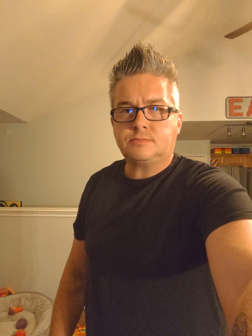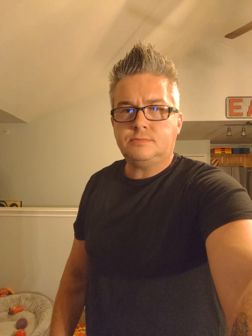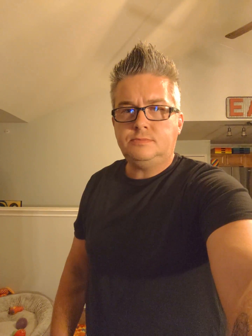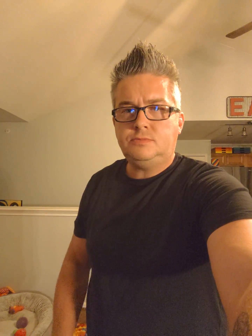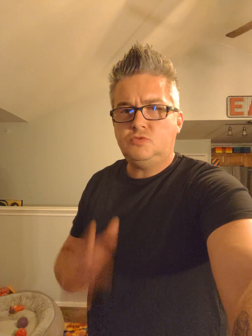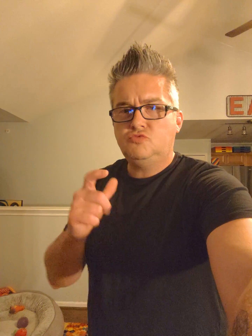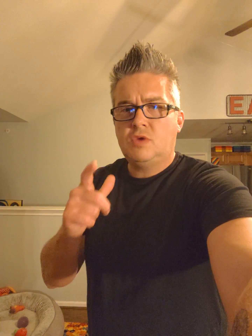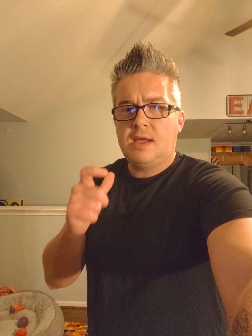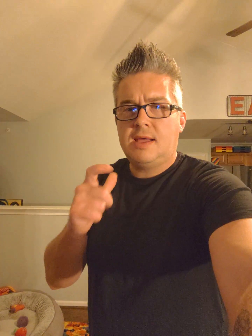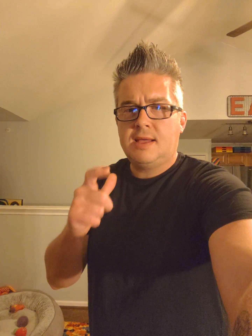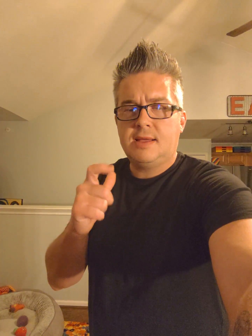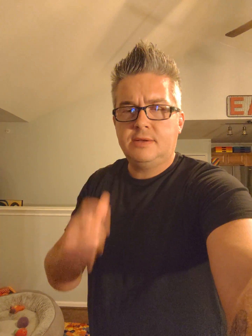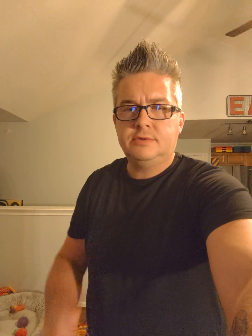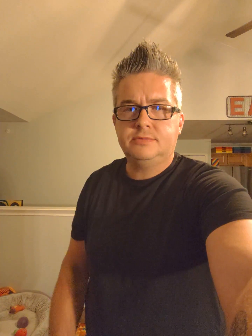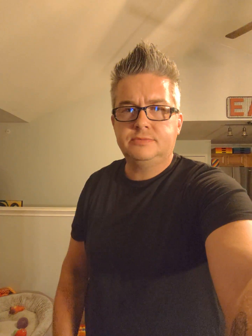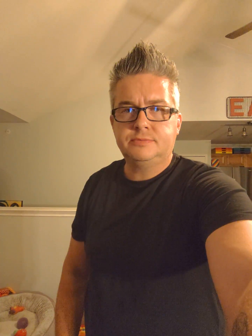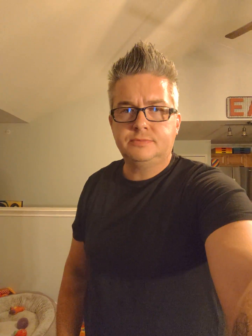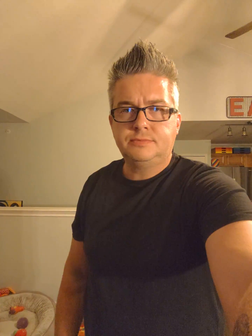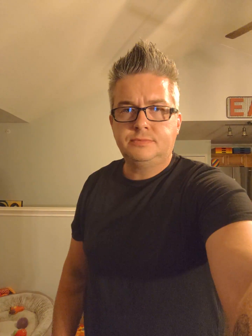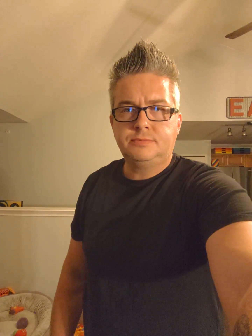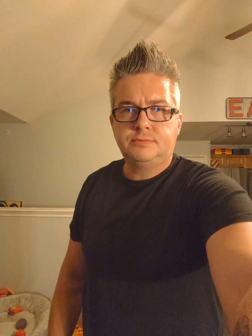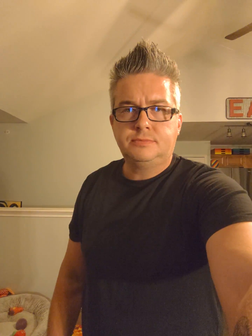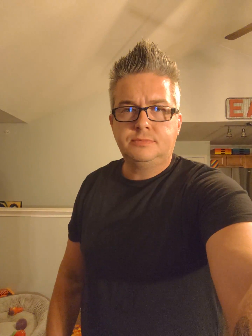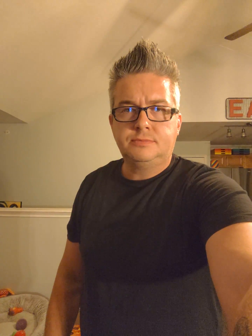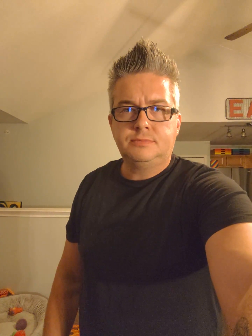run